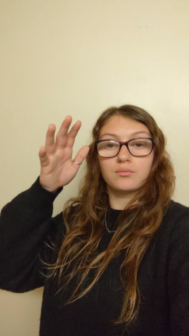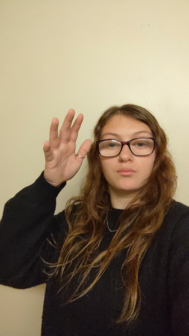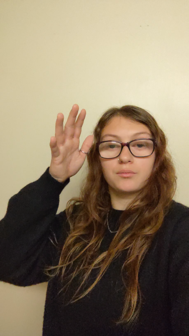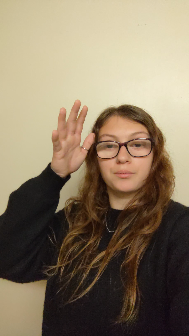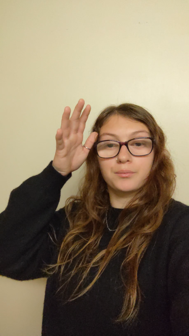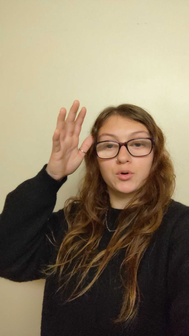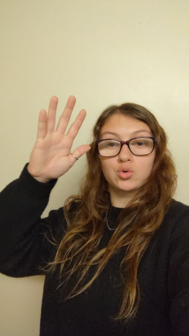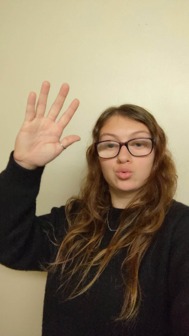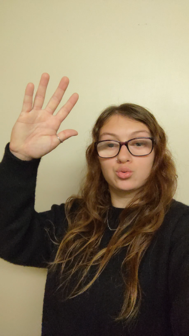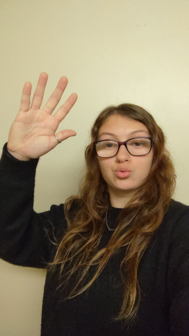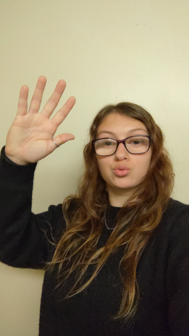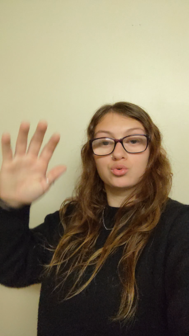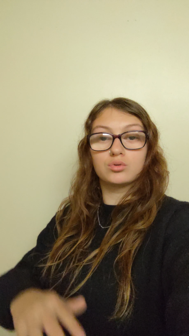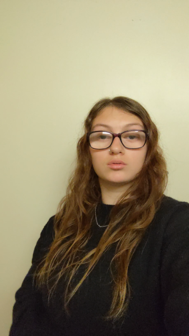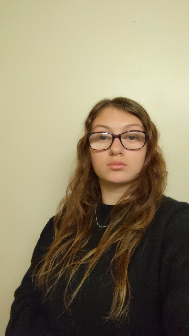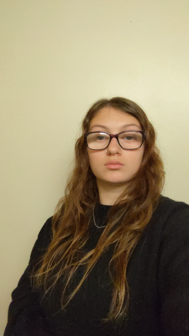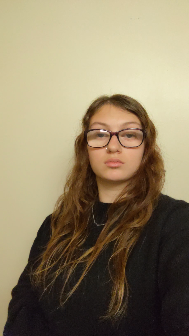moose